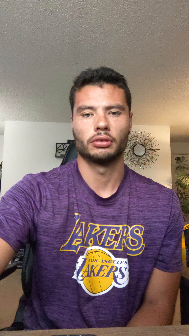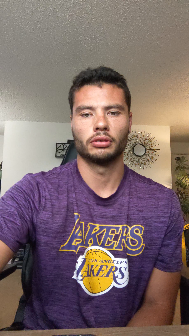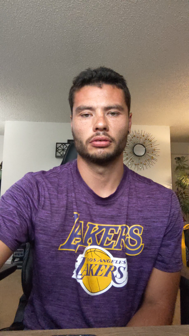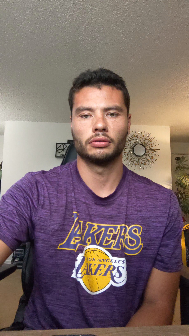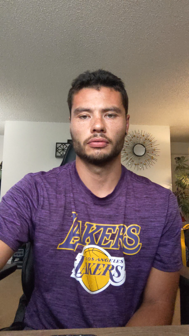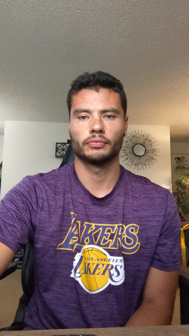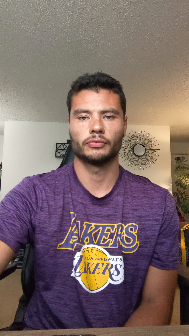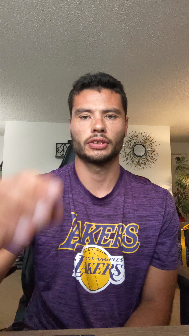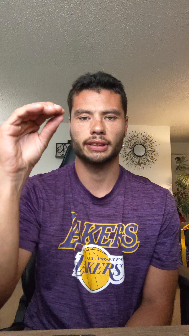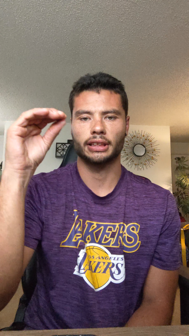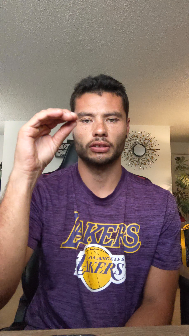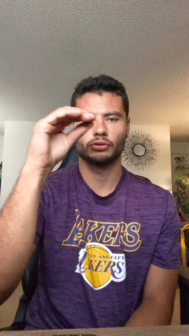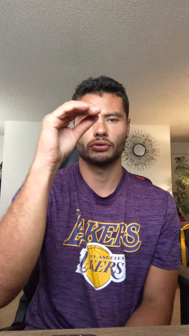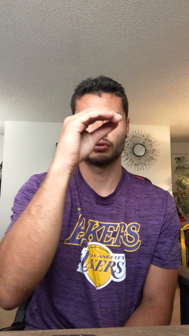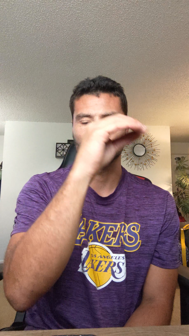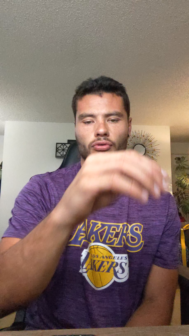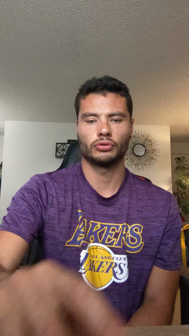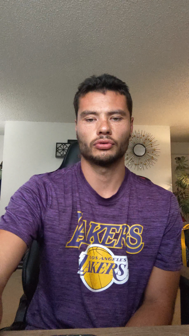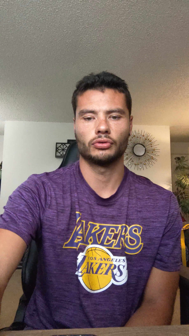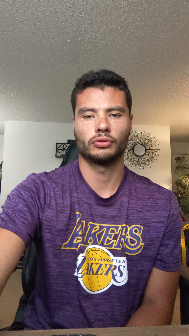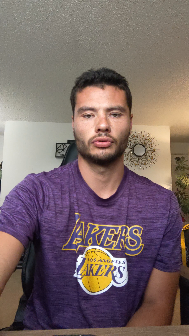dinosaur